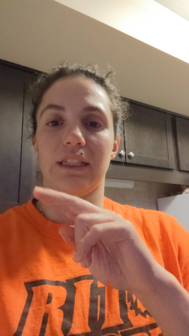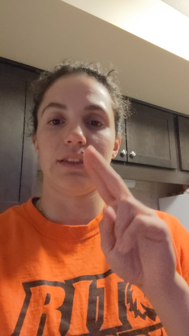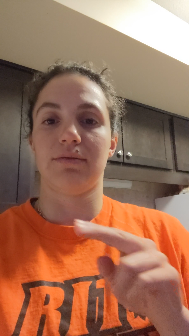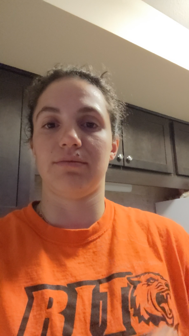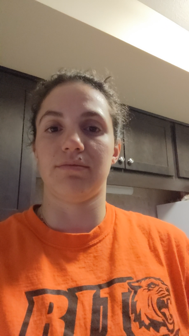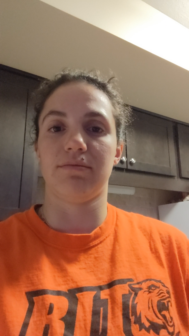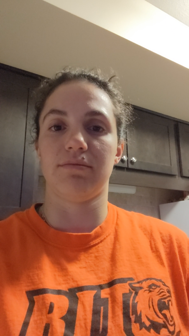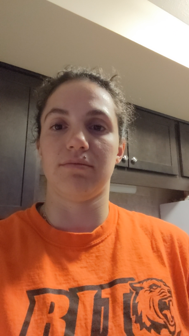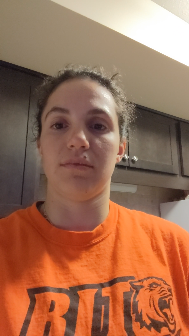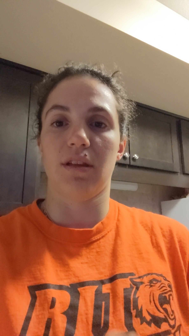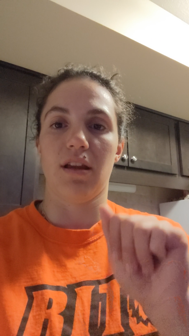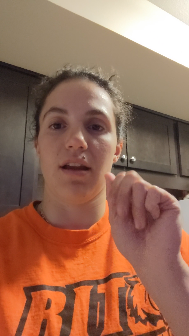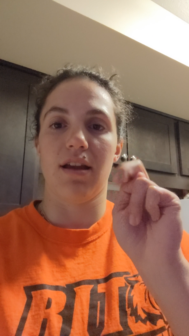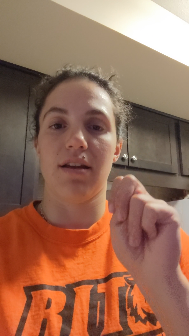an